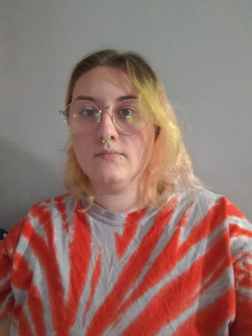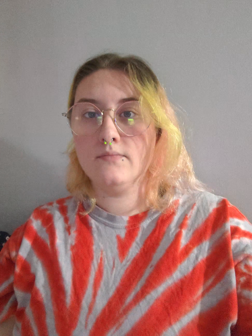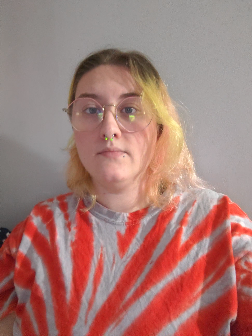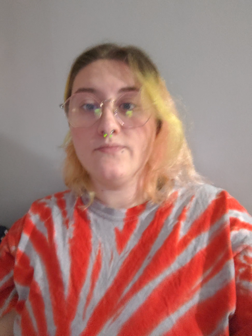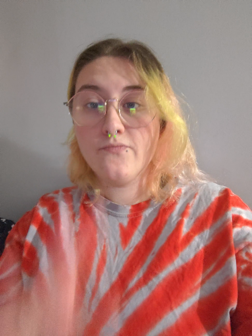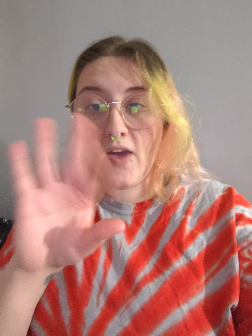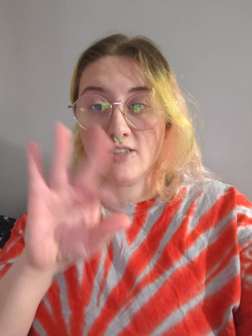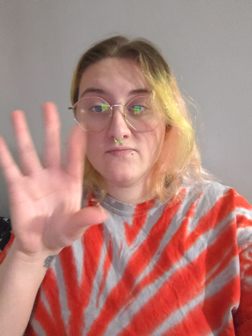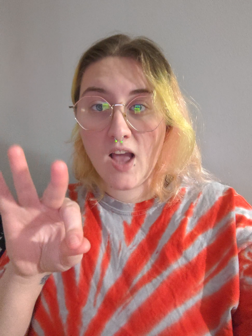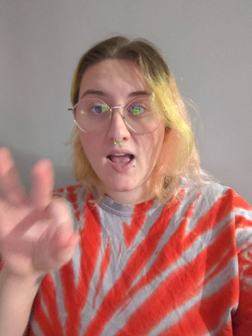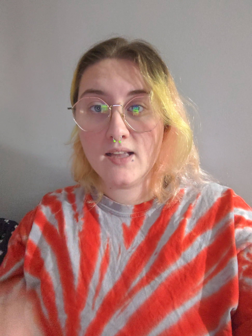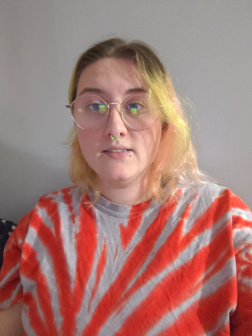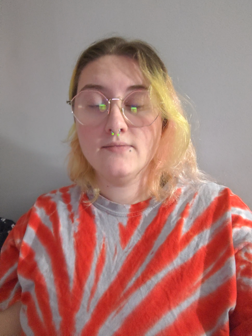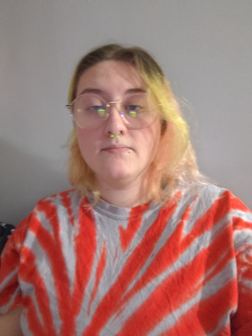french fries